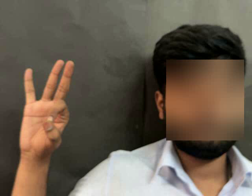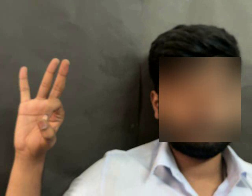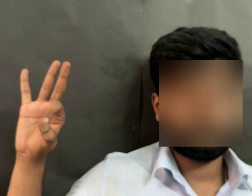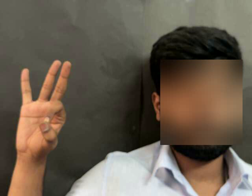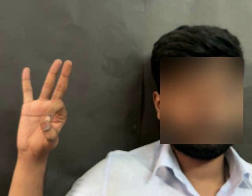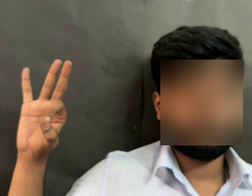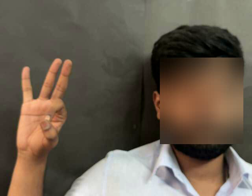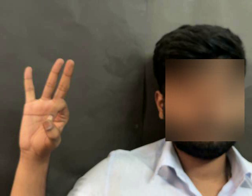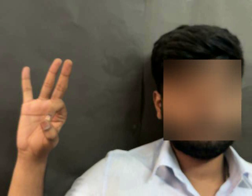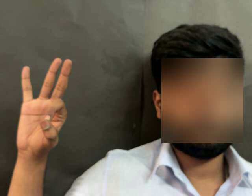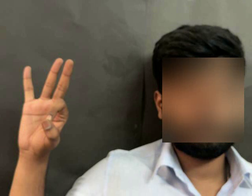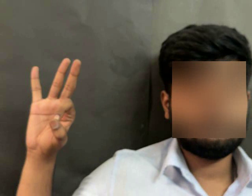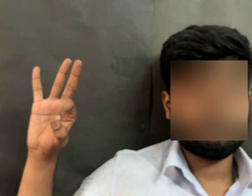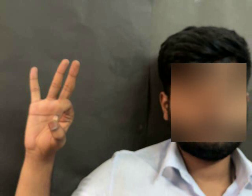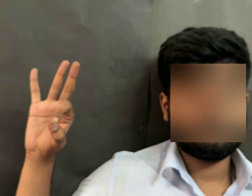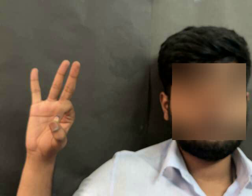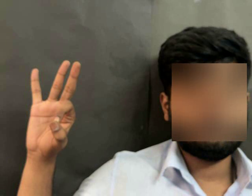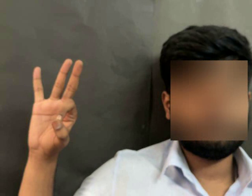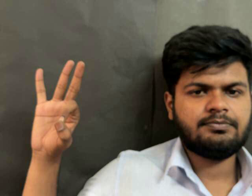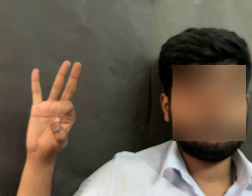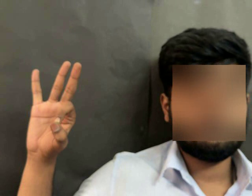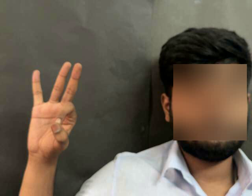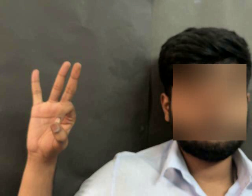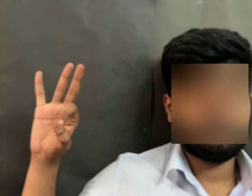F